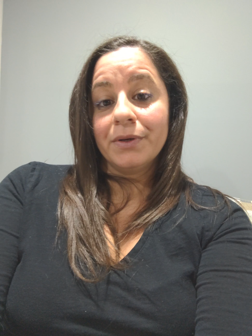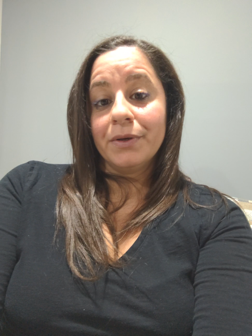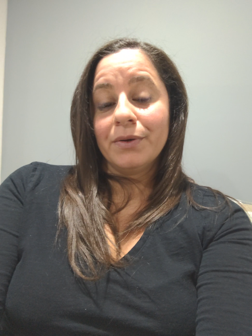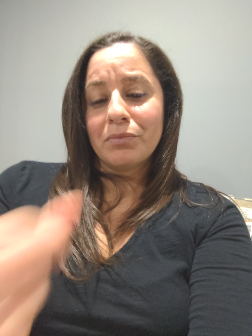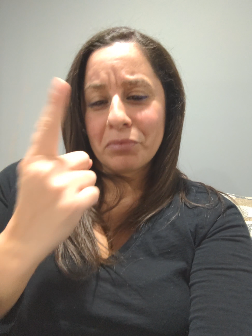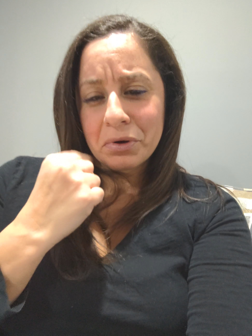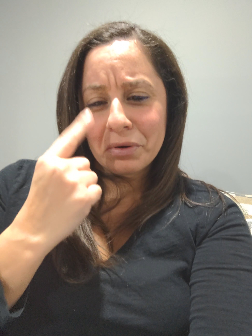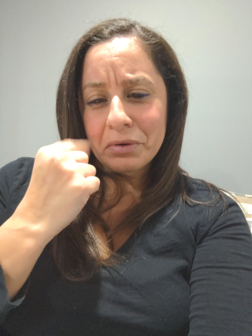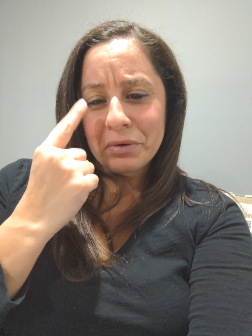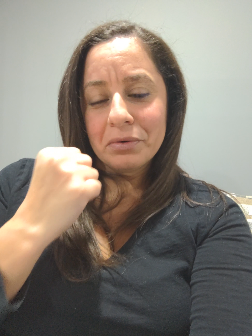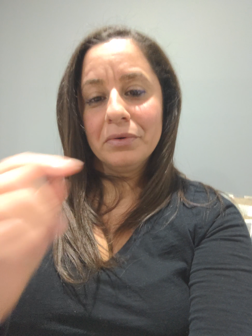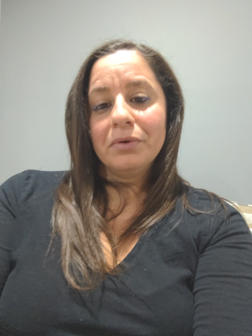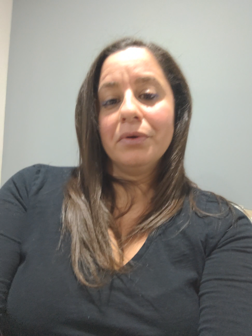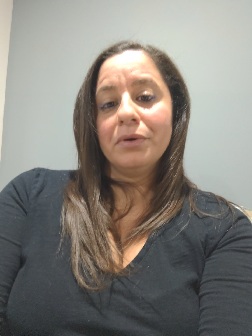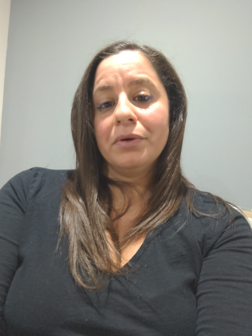cry